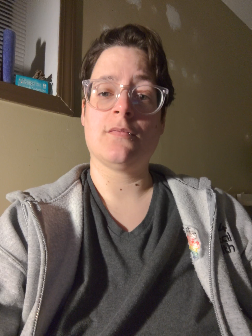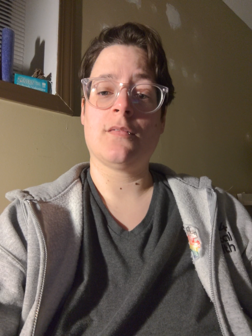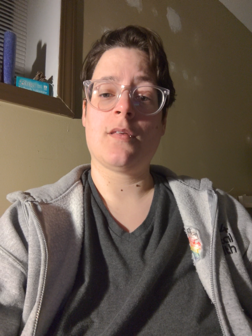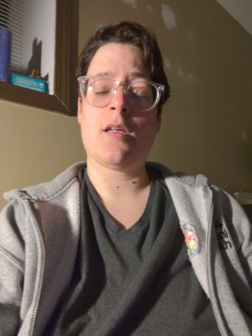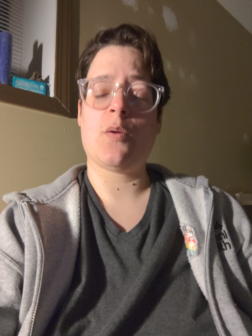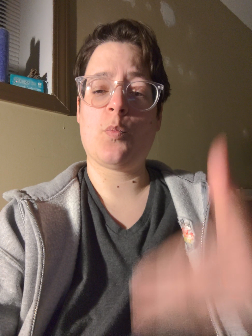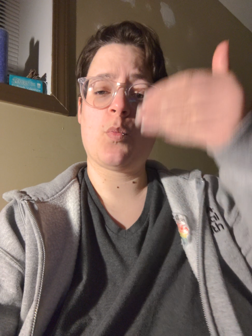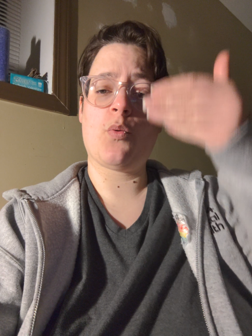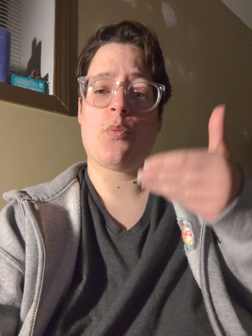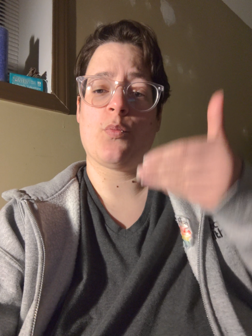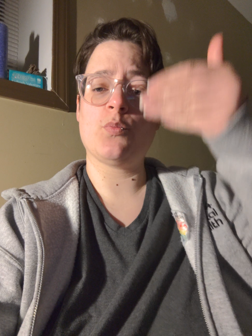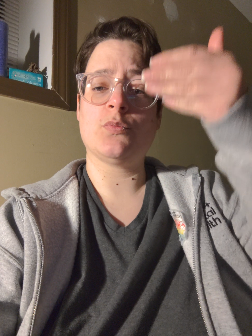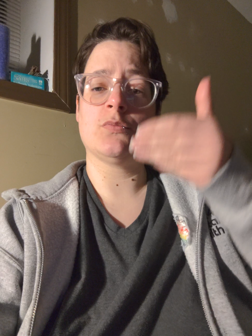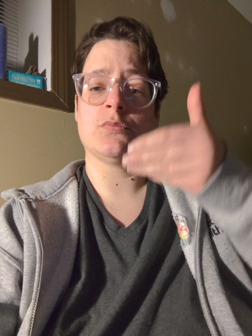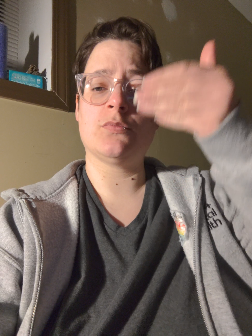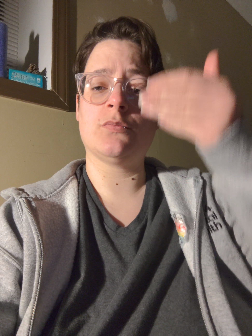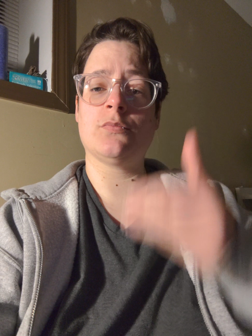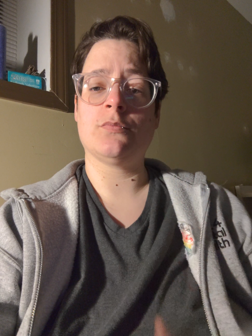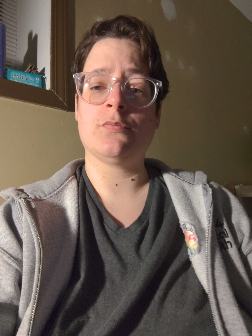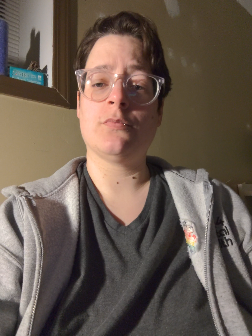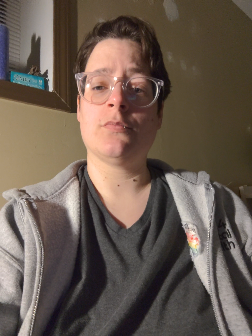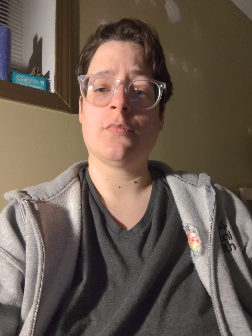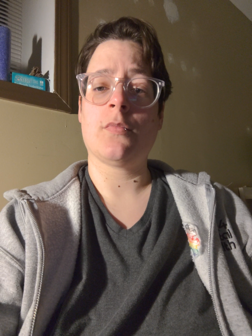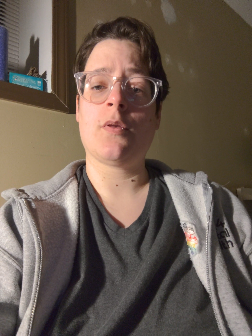window